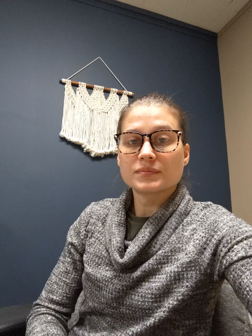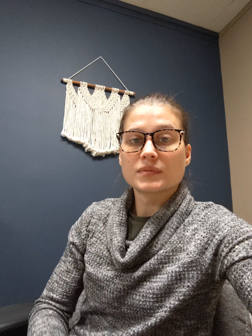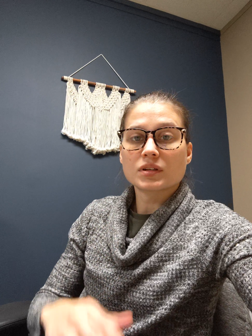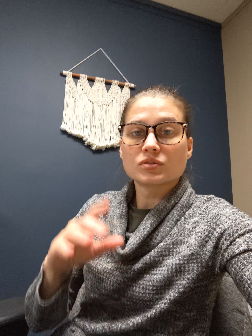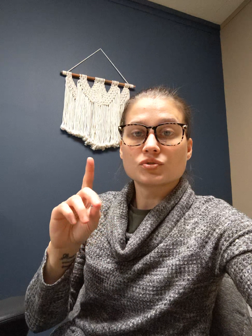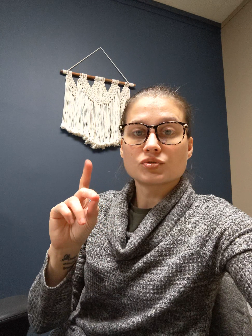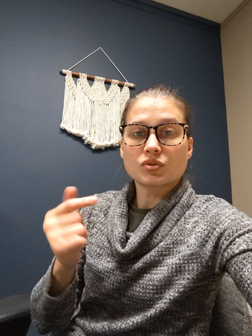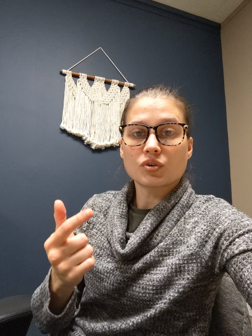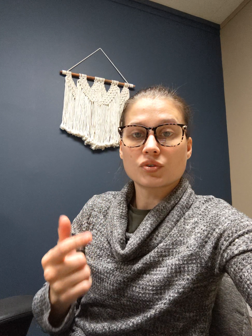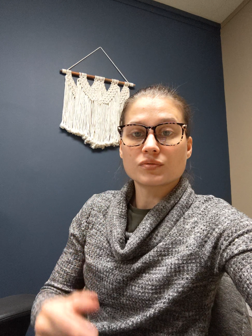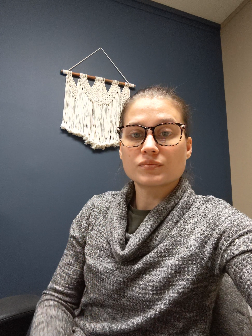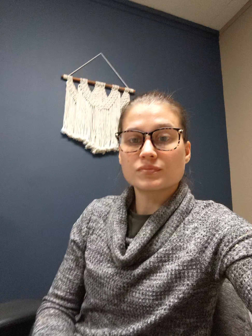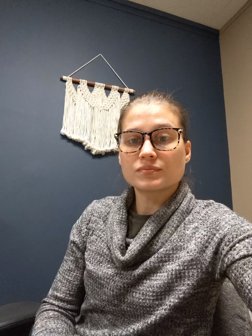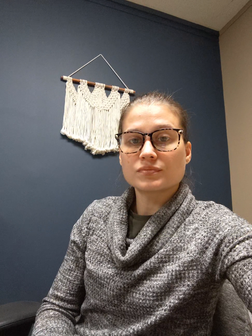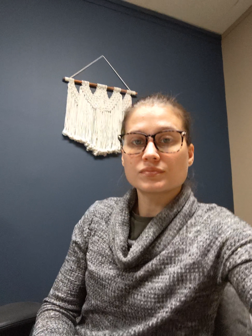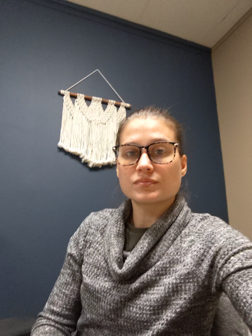dog